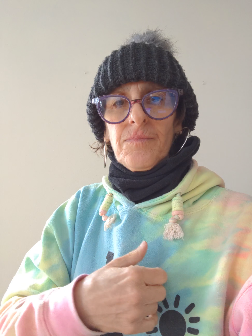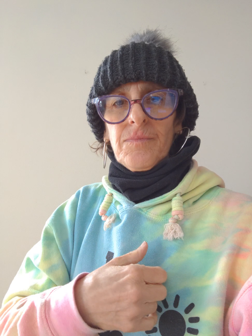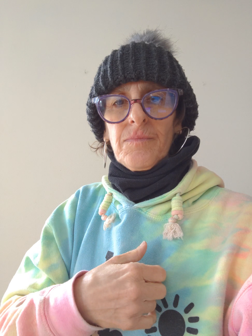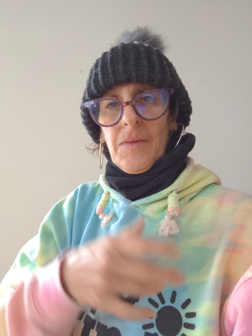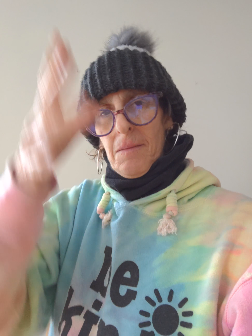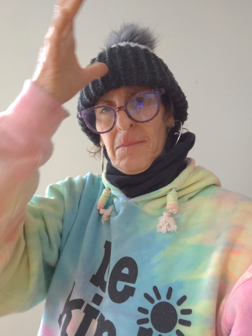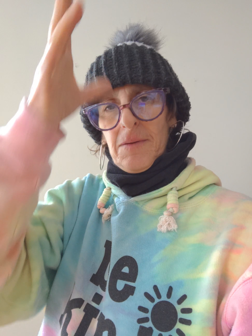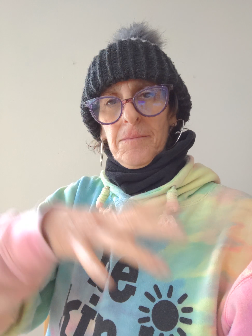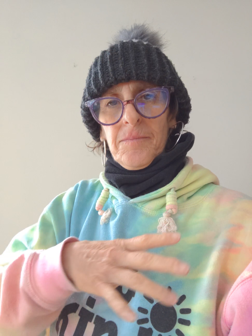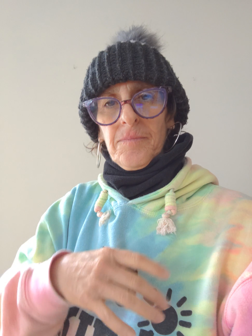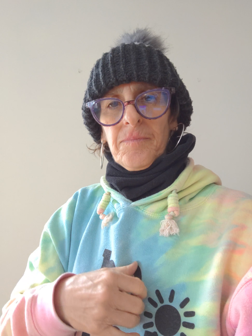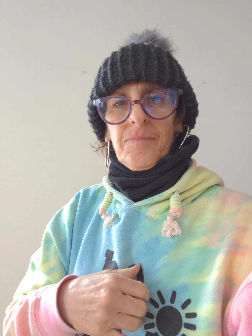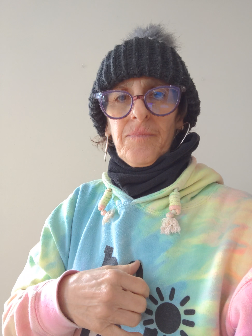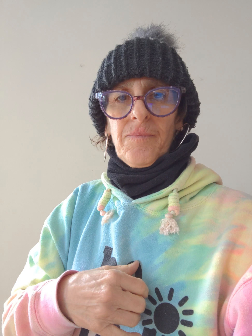man